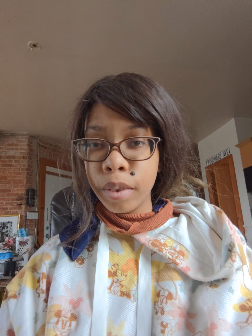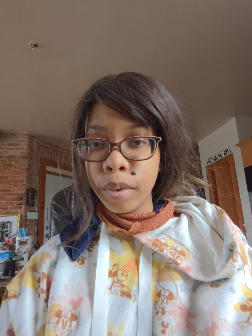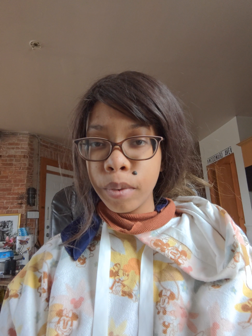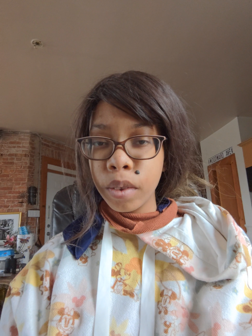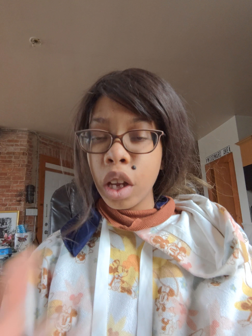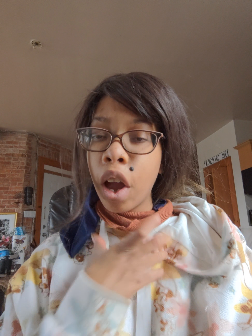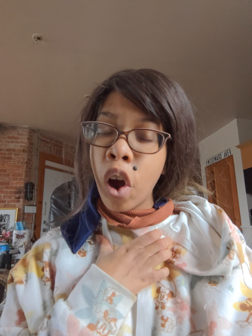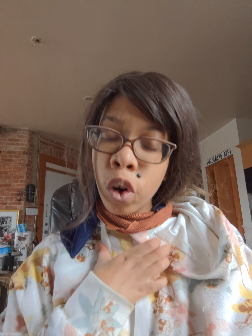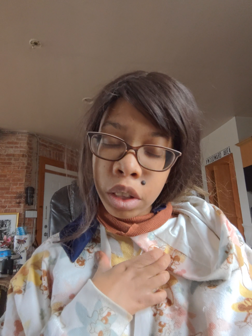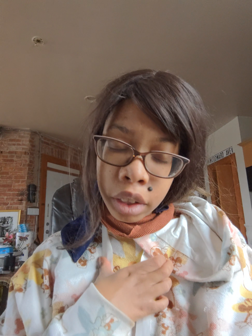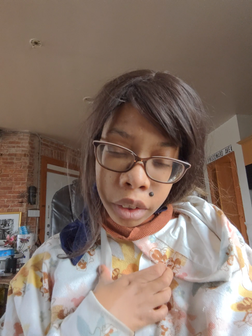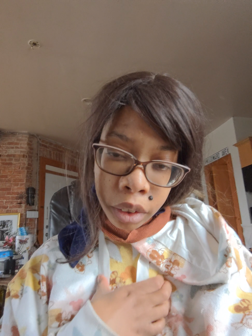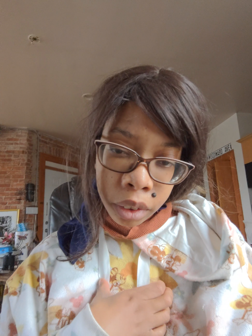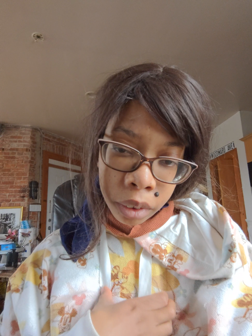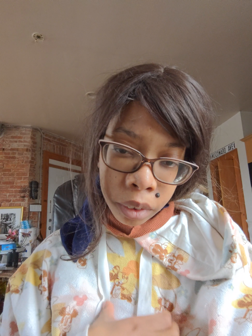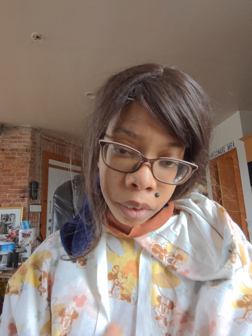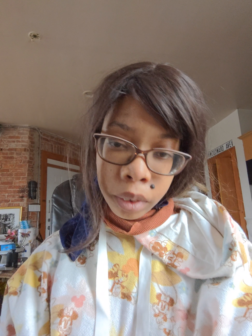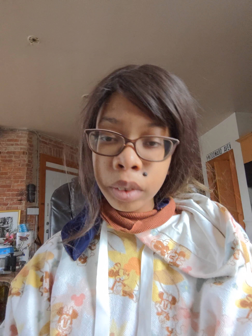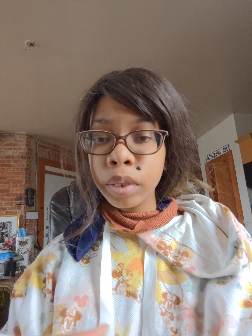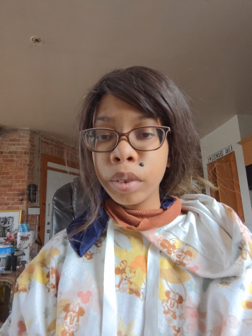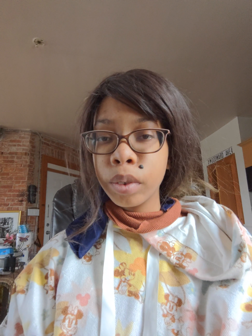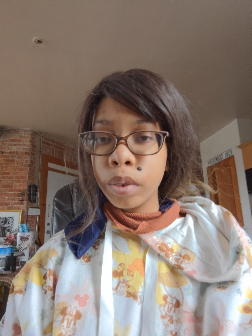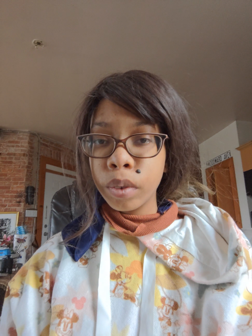hungry